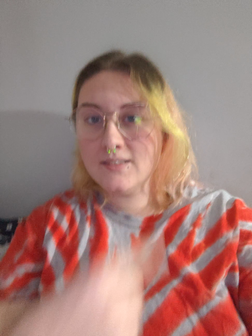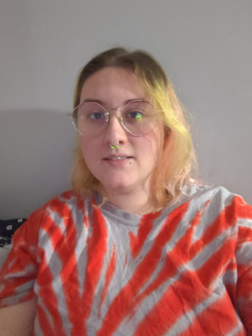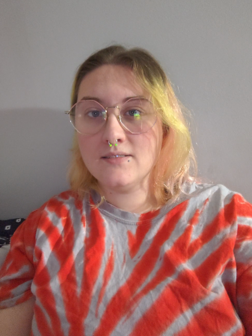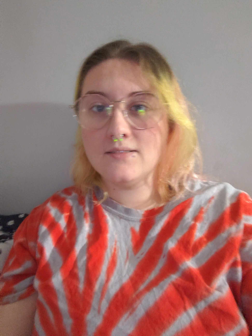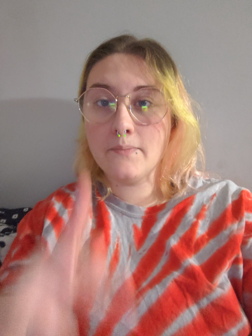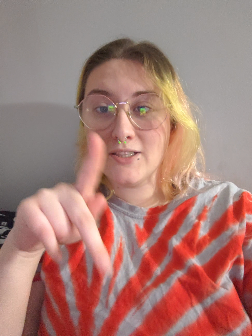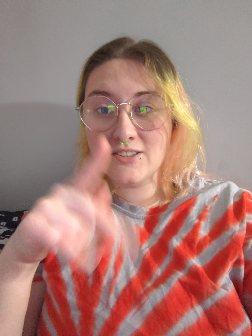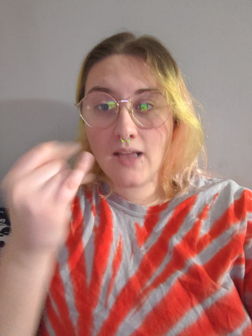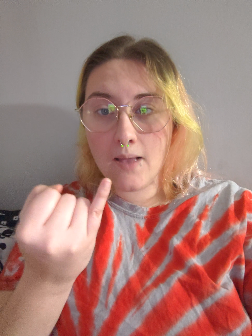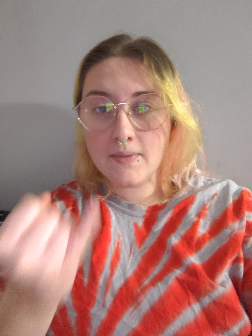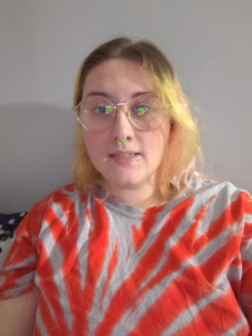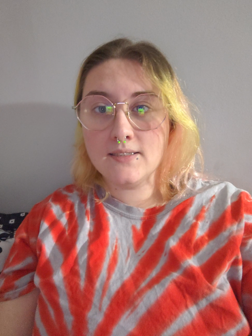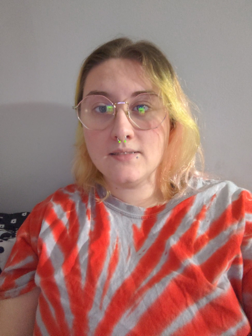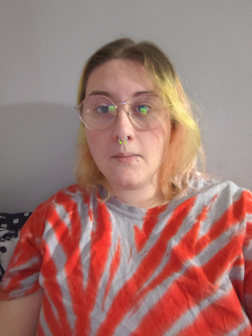pajamas